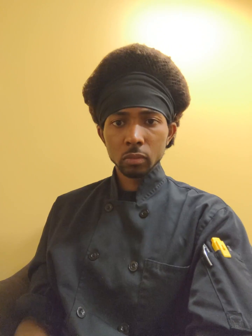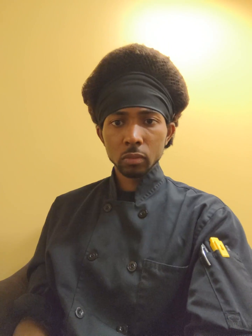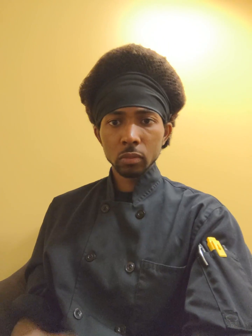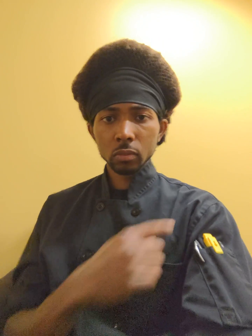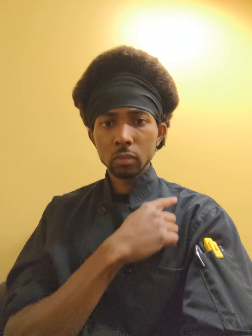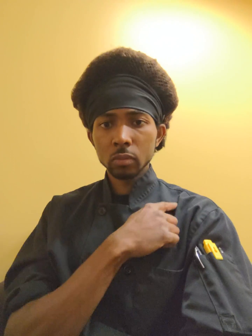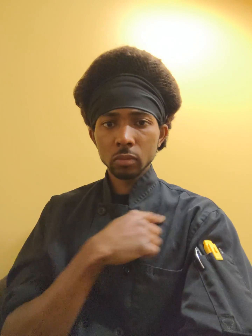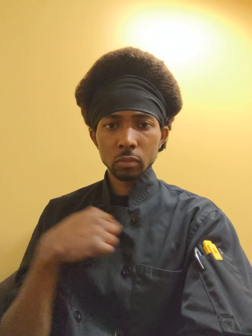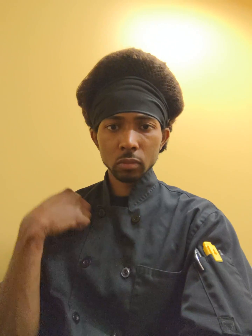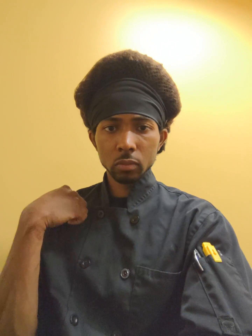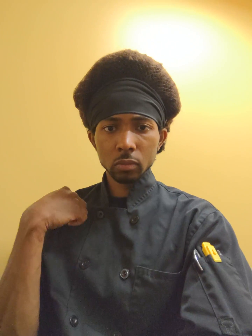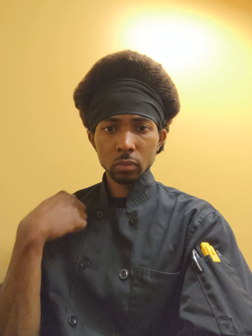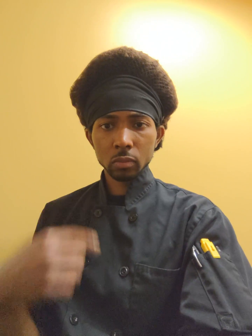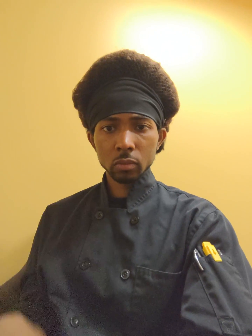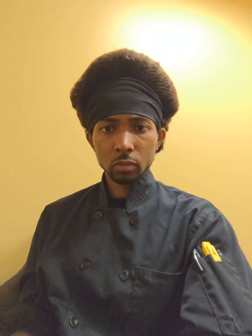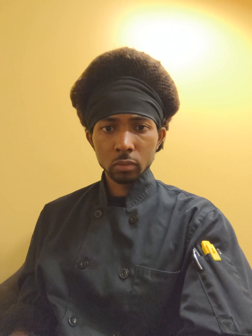necklace